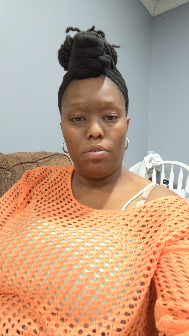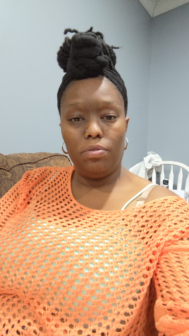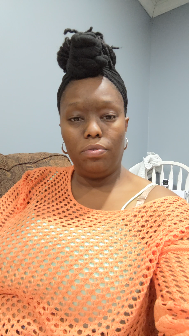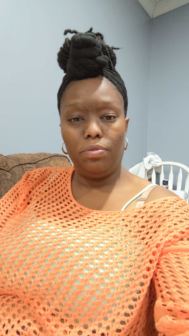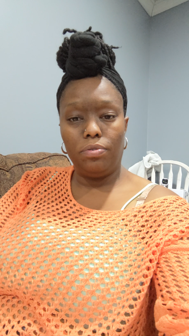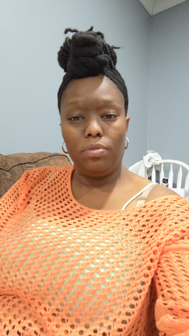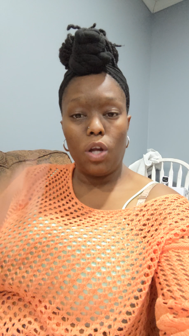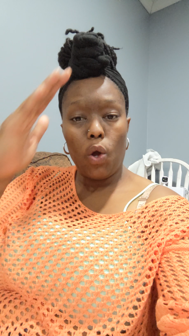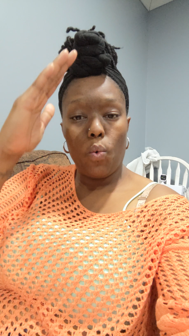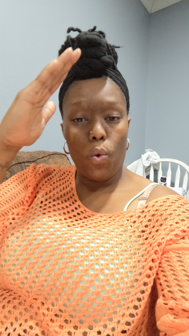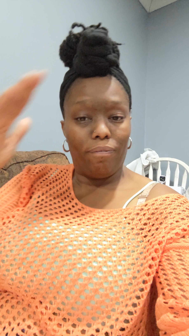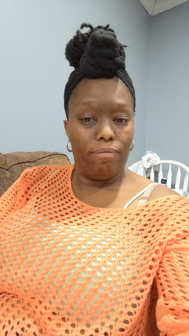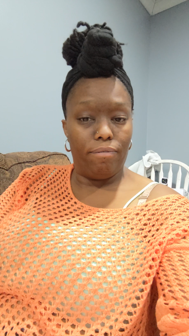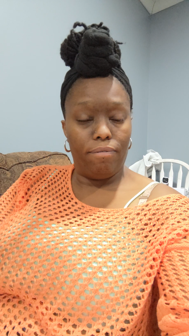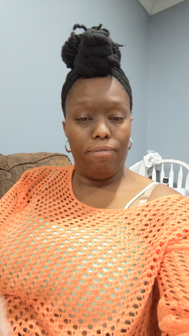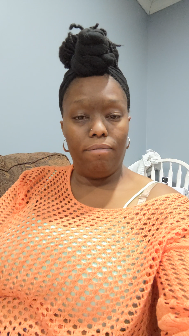roof